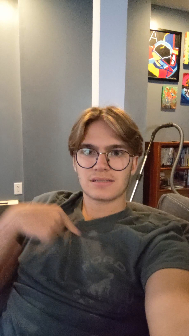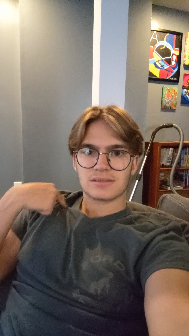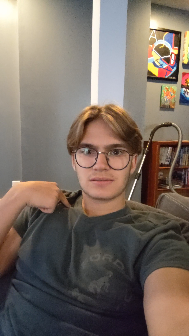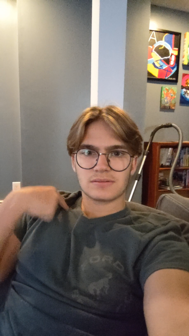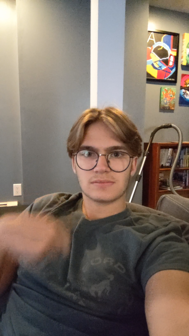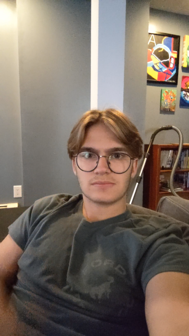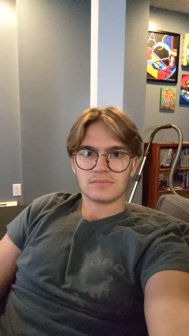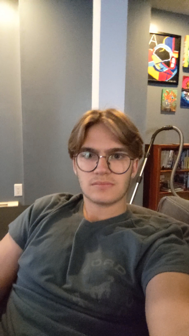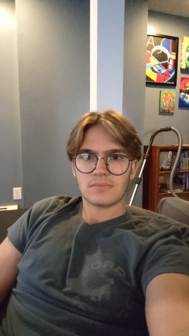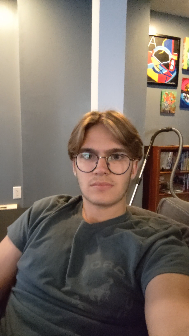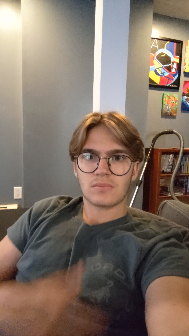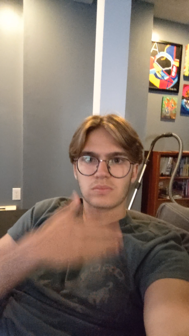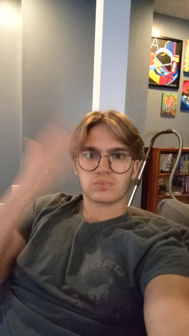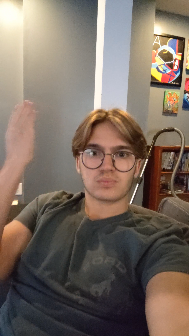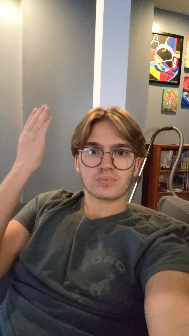all gone